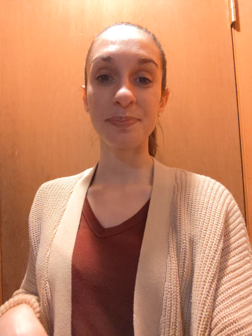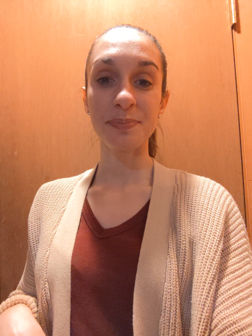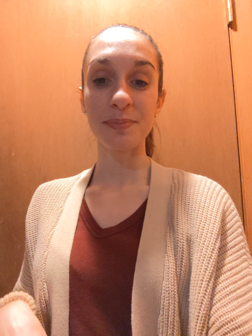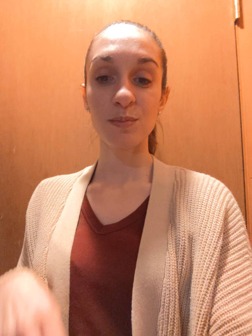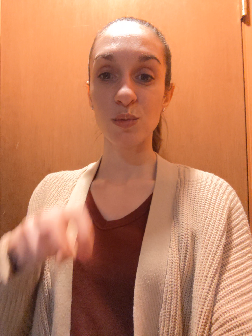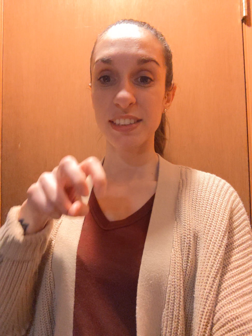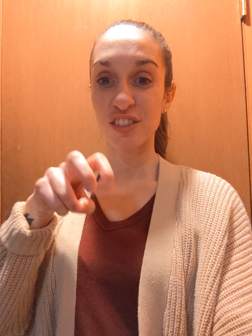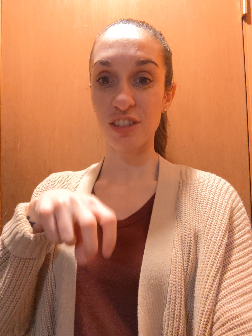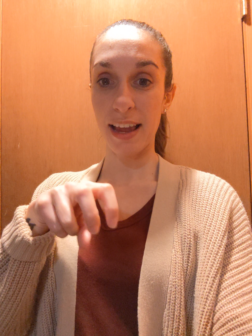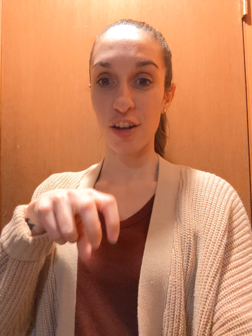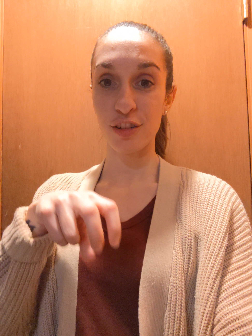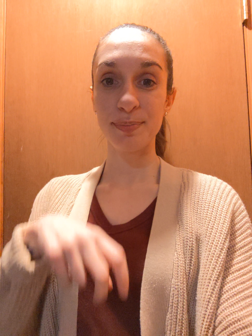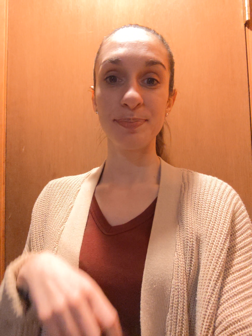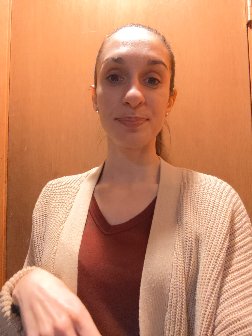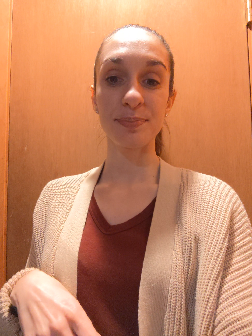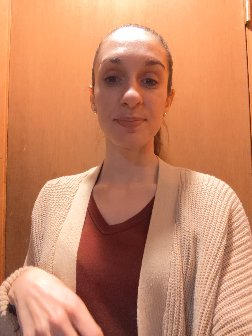chair